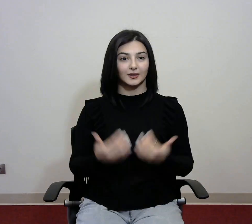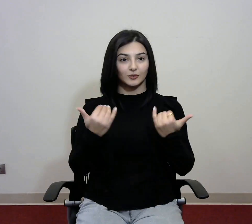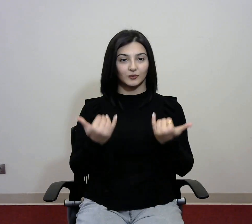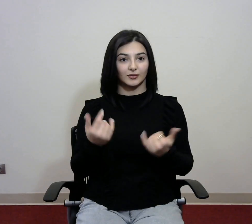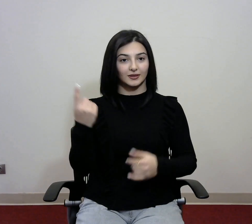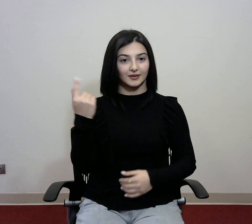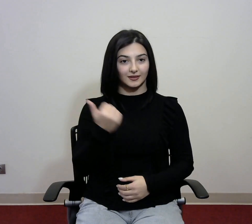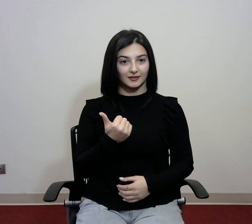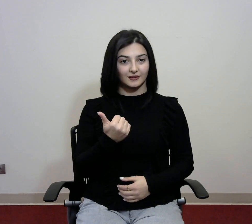bu həftə